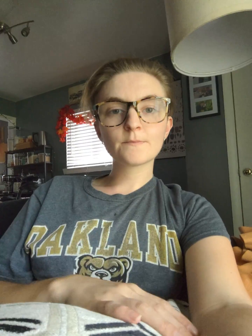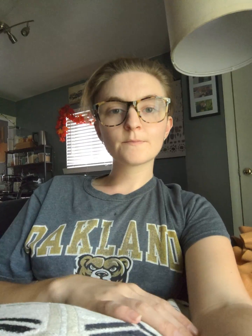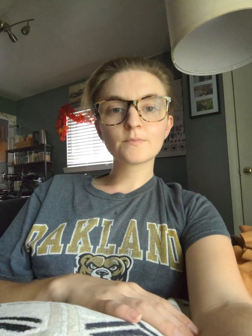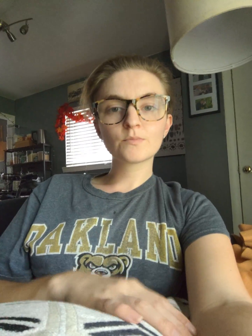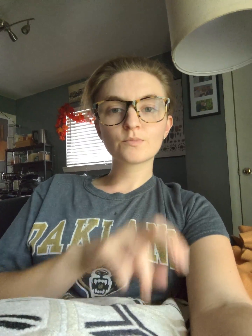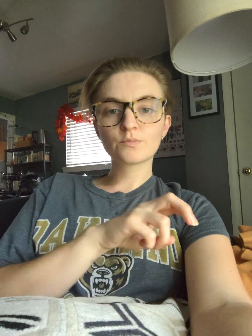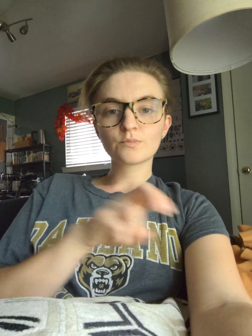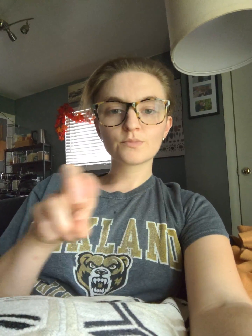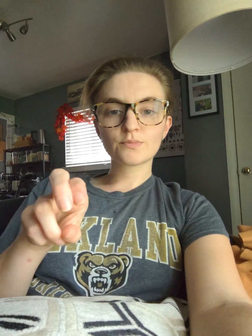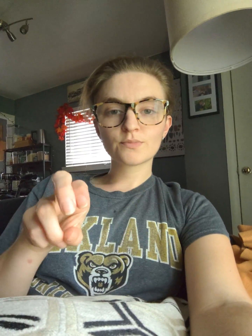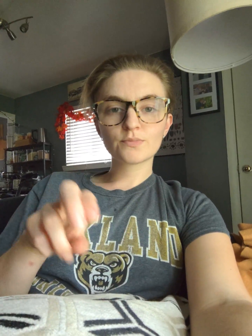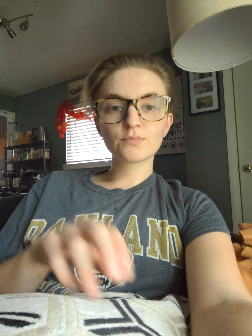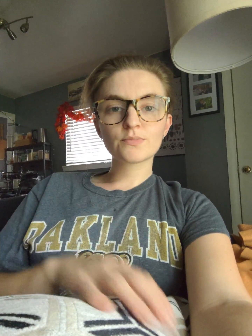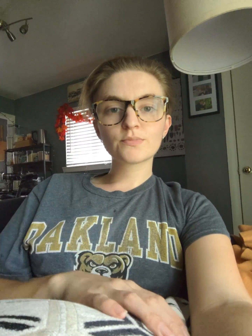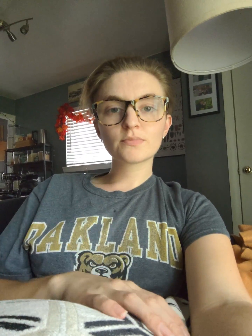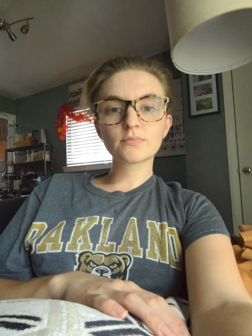bench